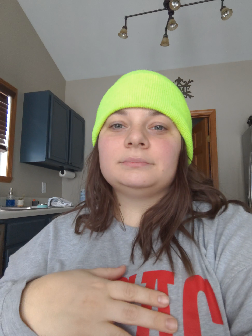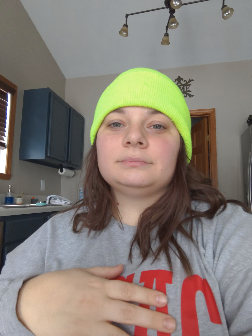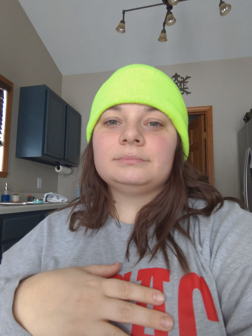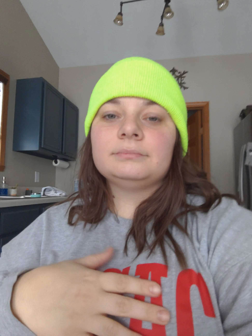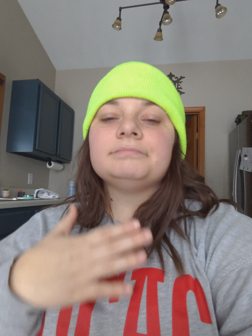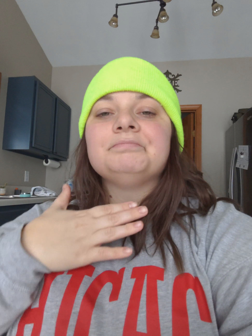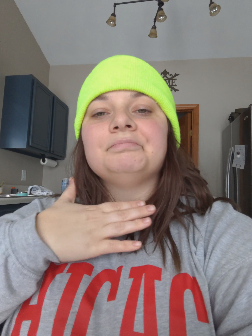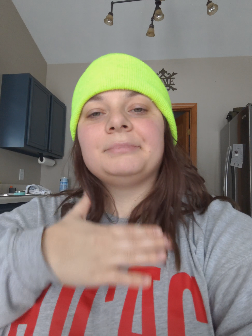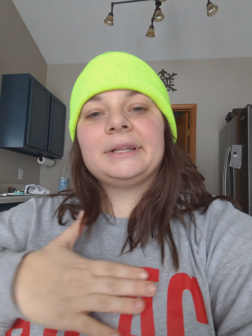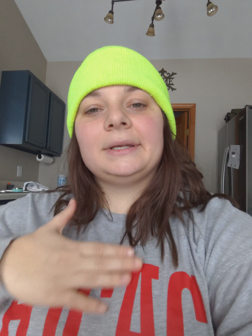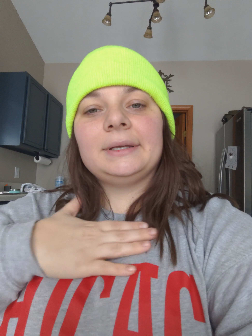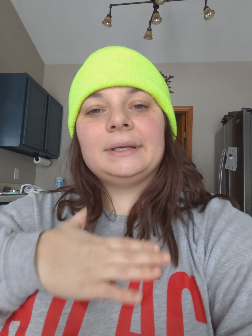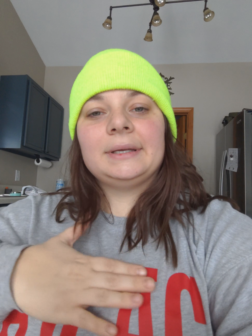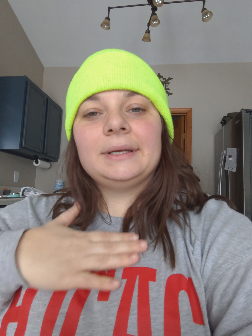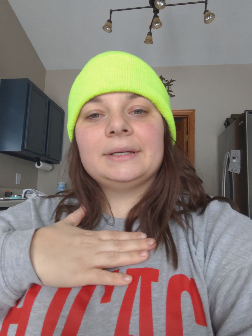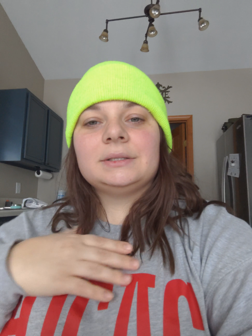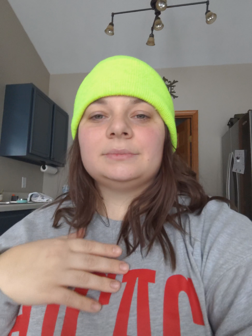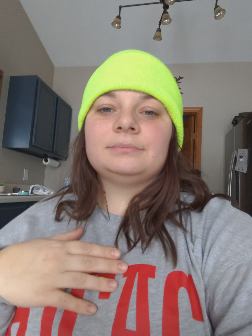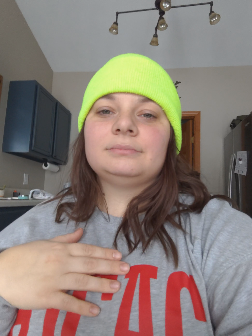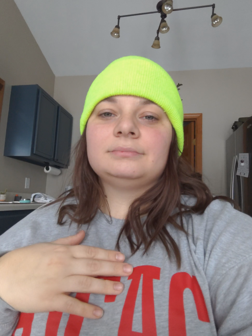please